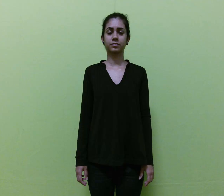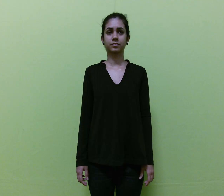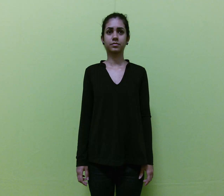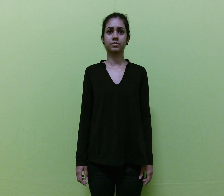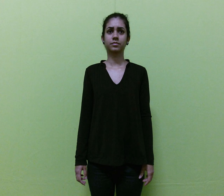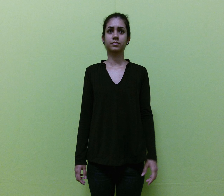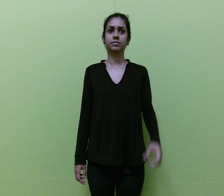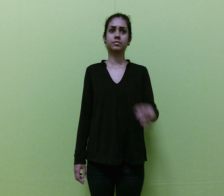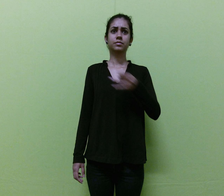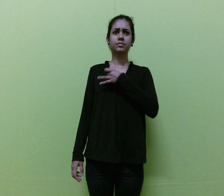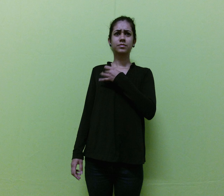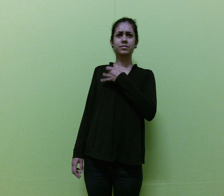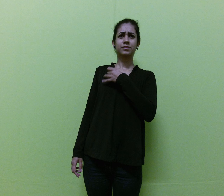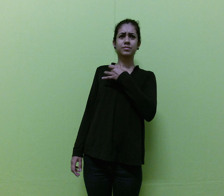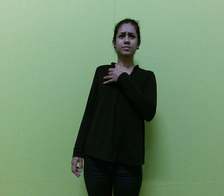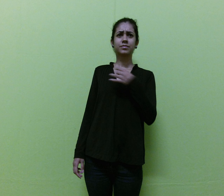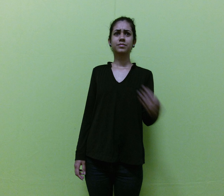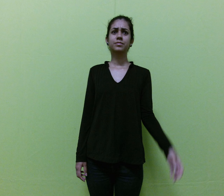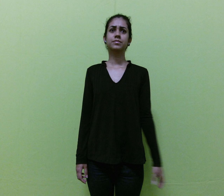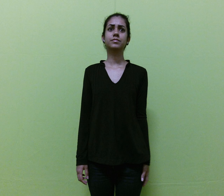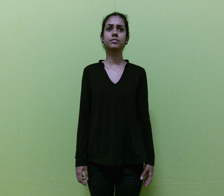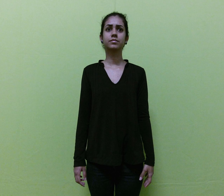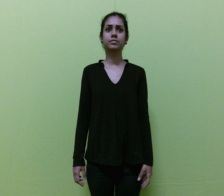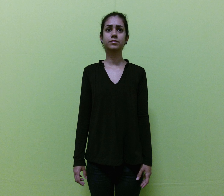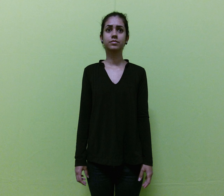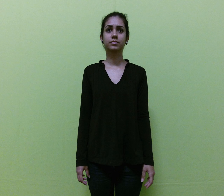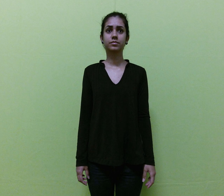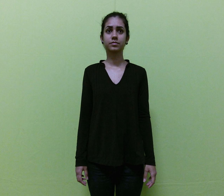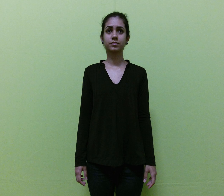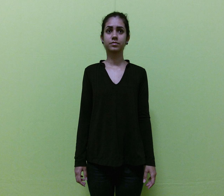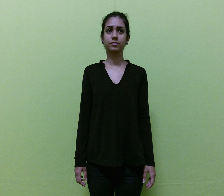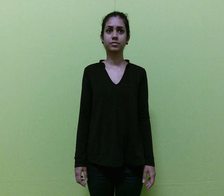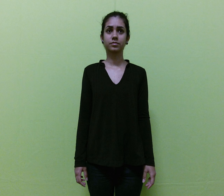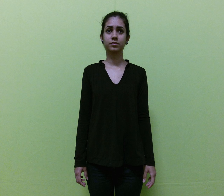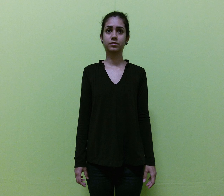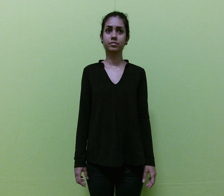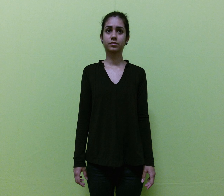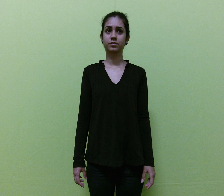medo